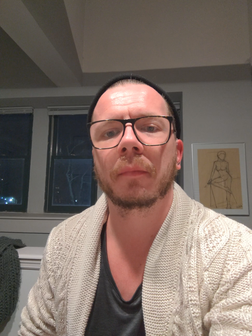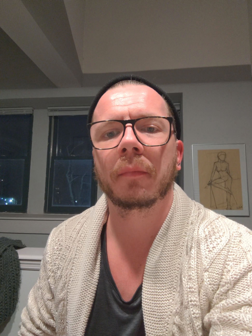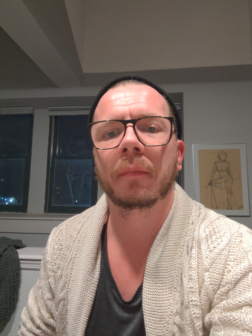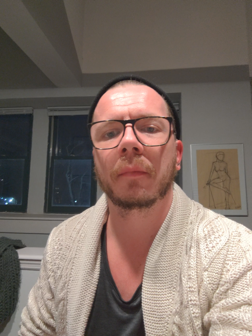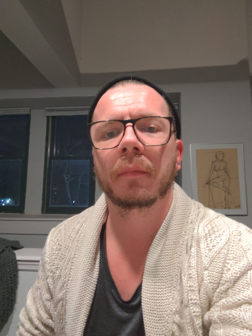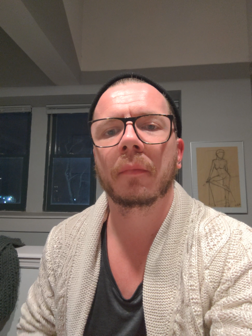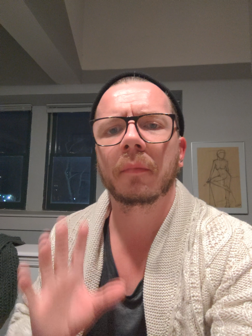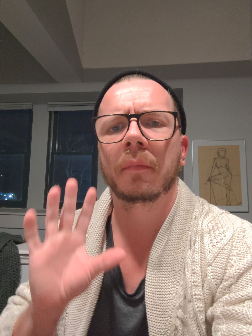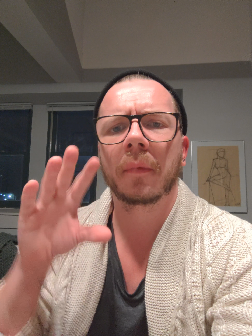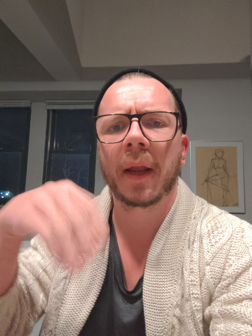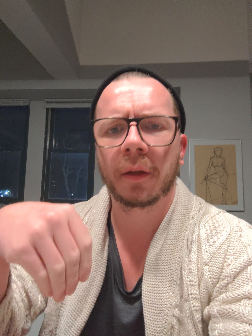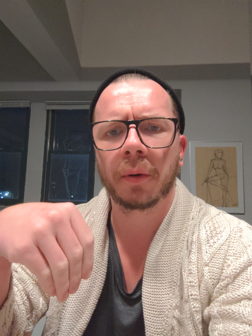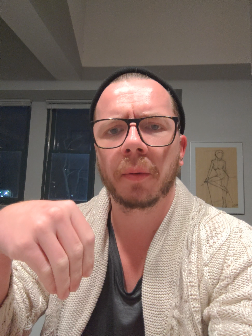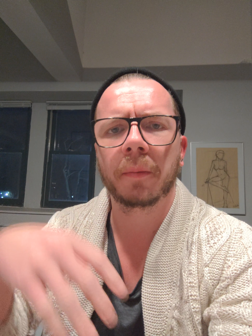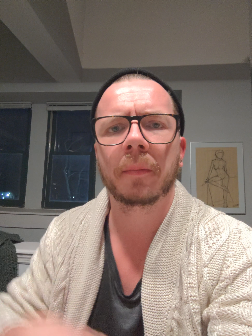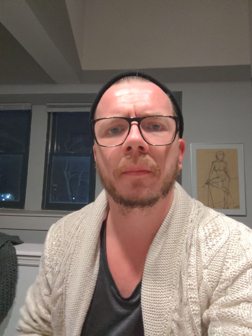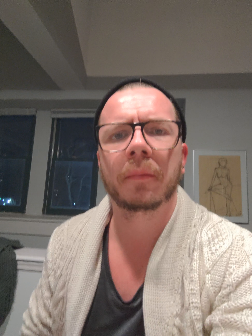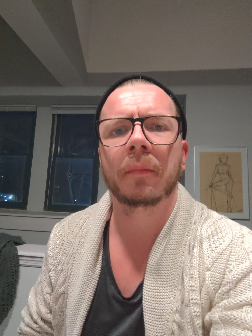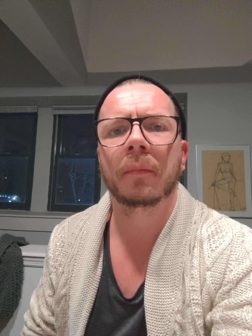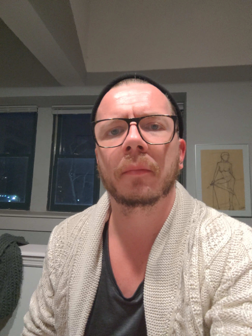into